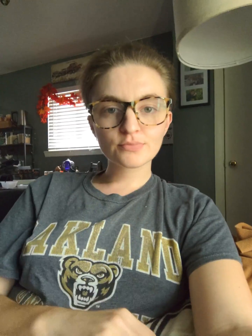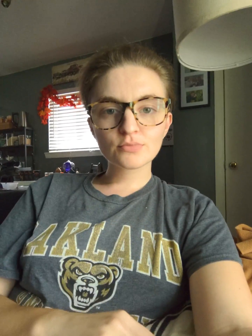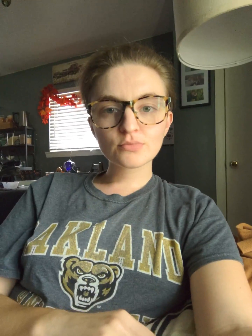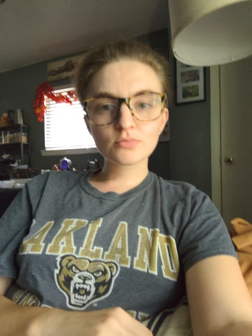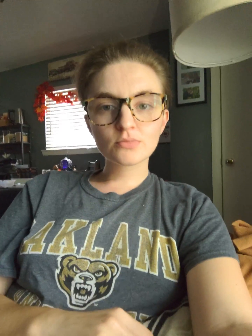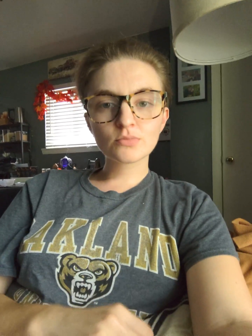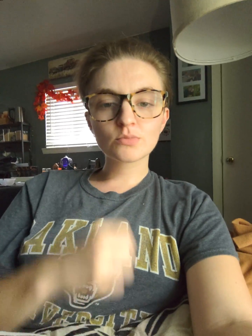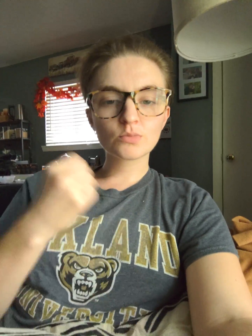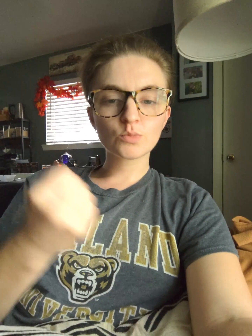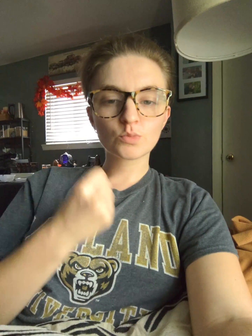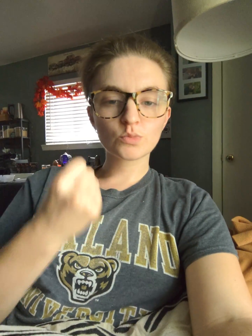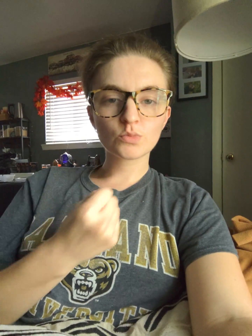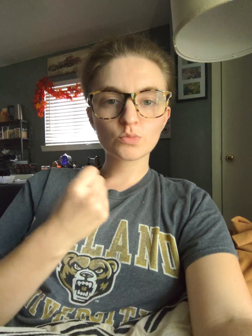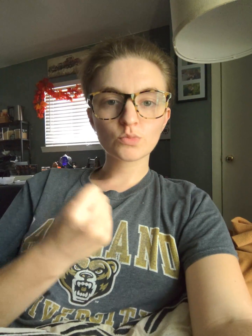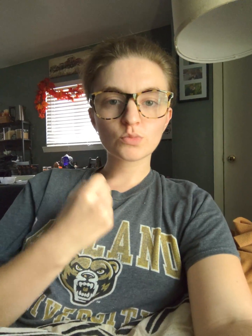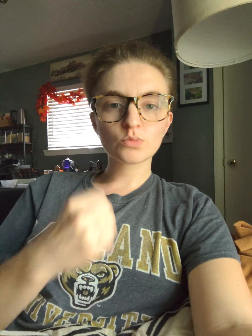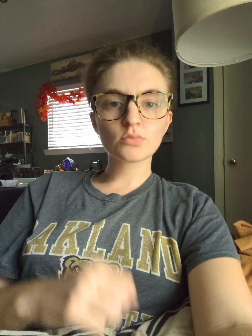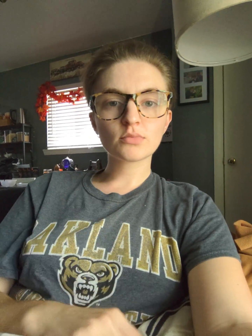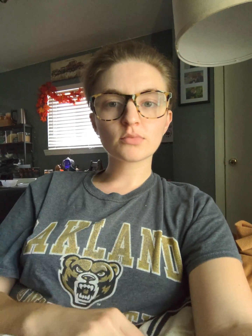hold